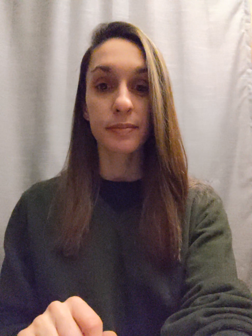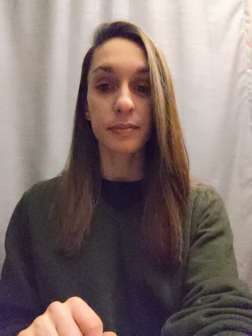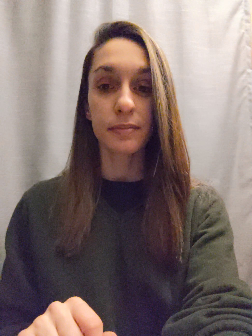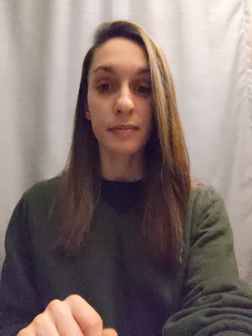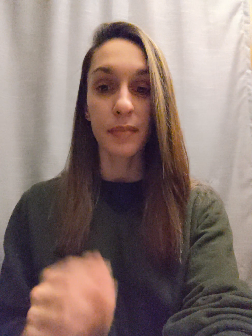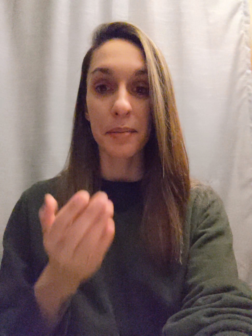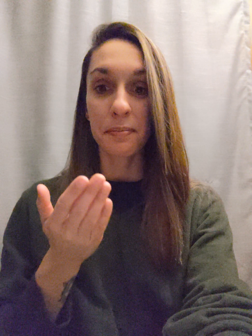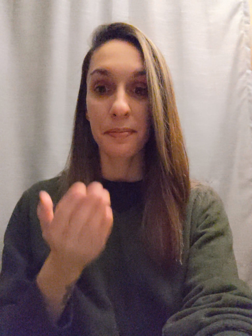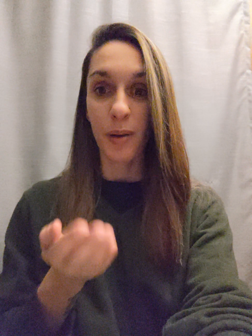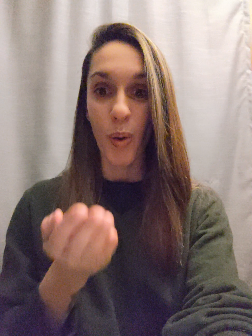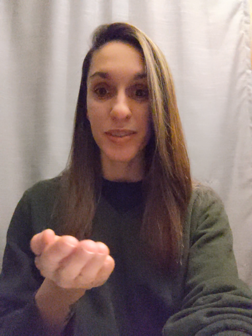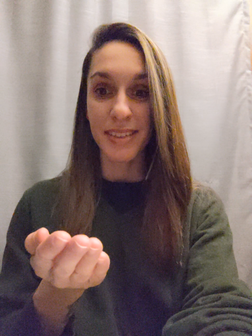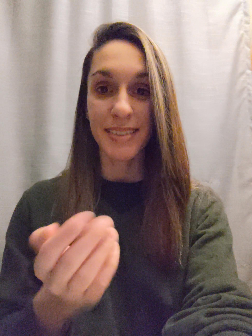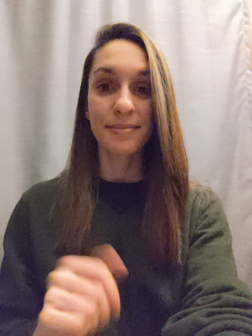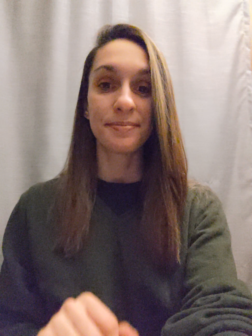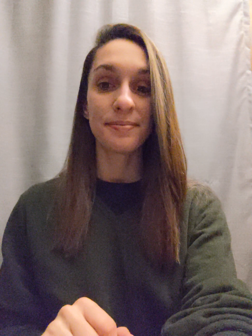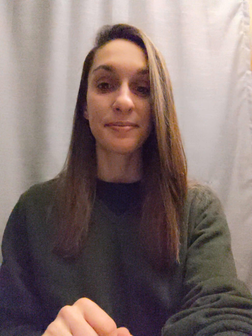boat